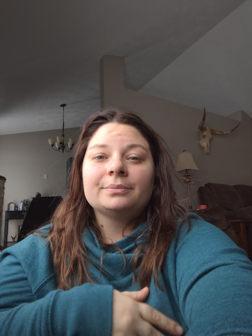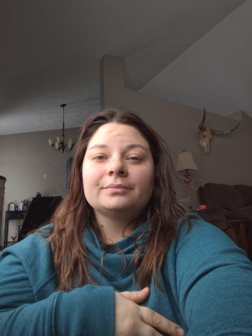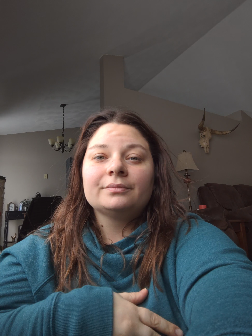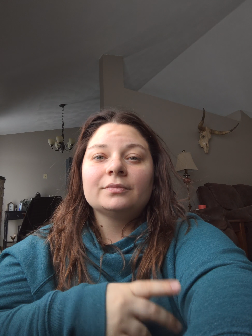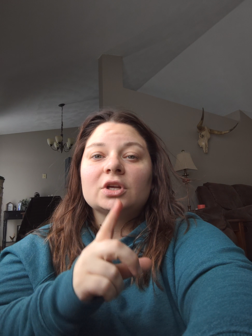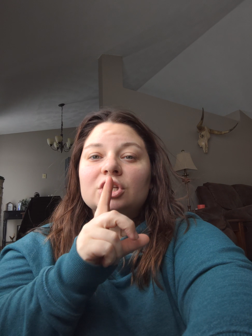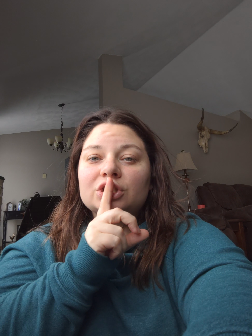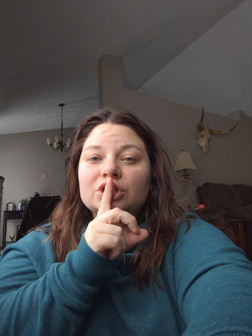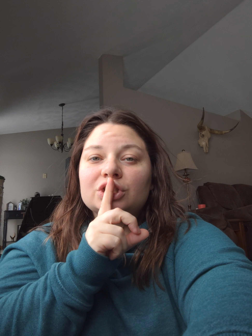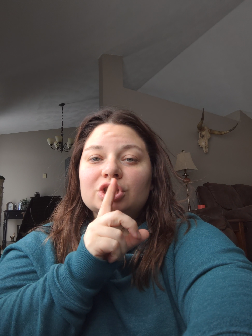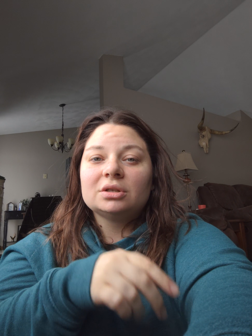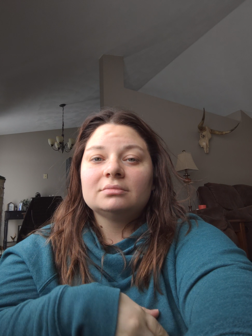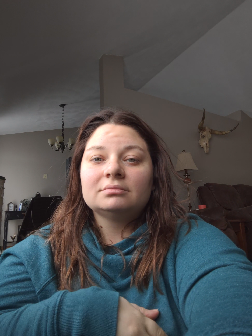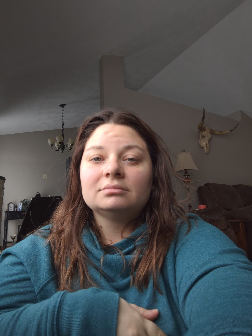shhh